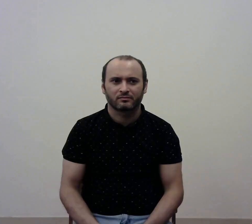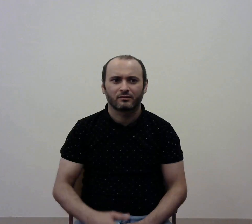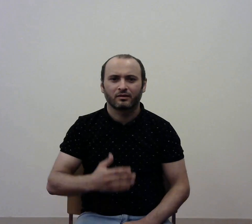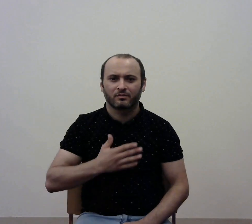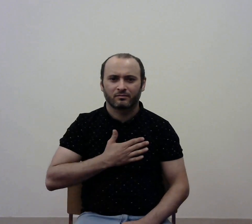mən